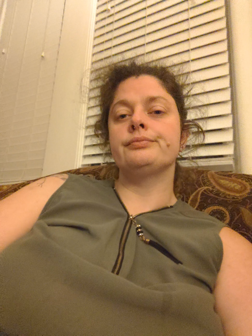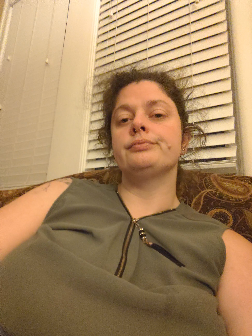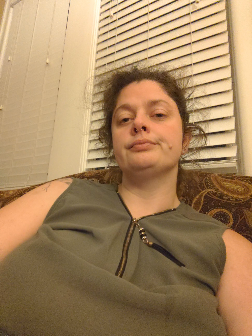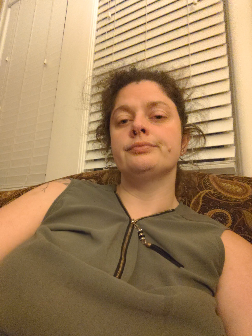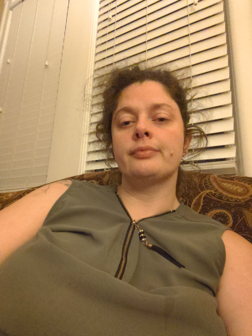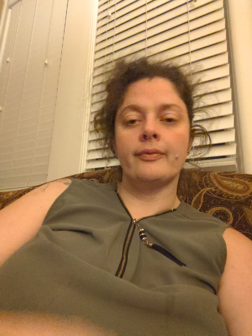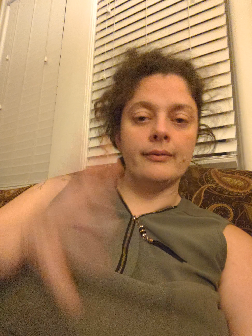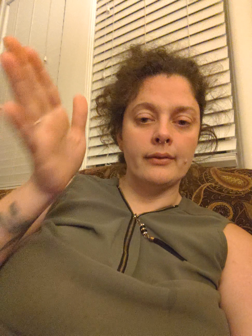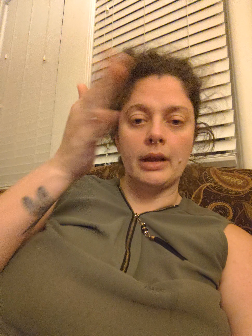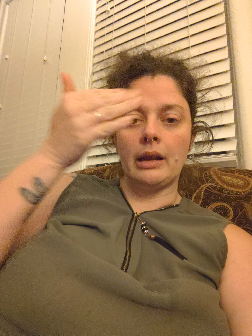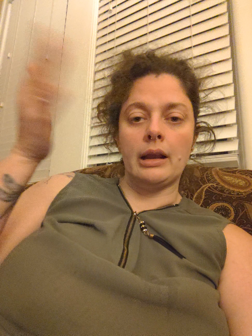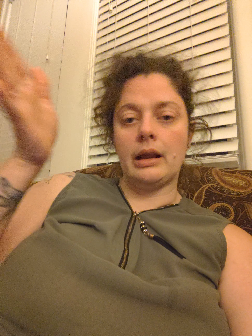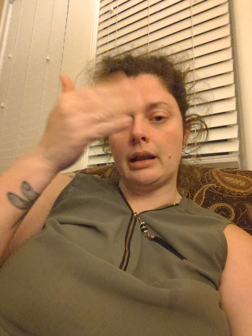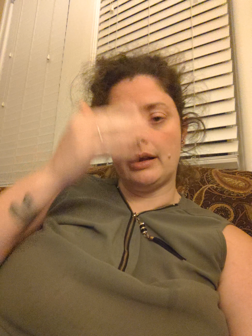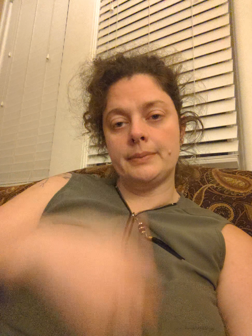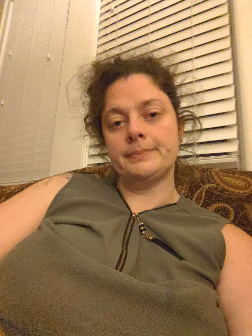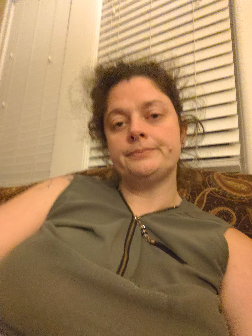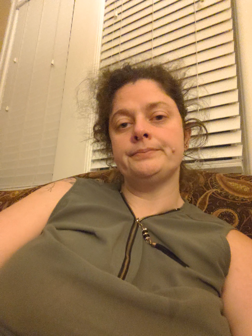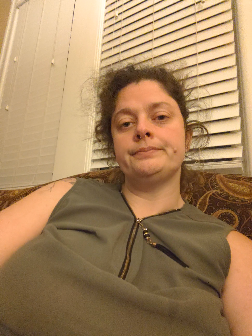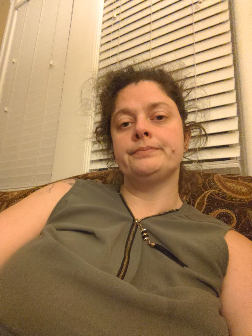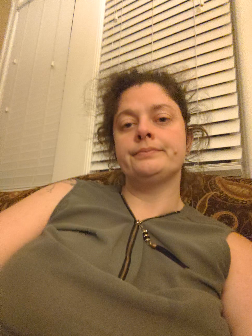flag